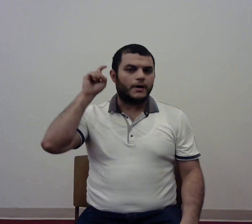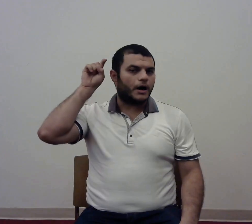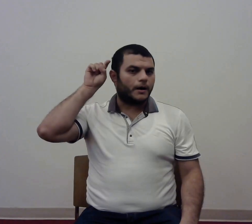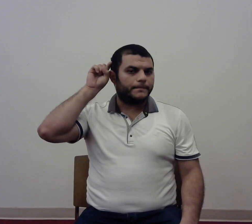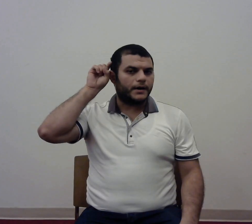aparat